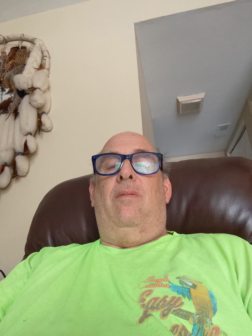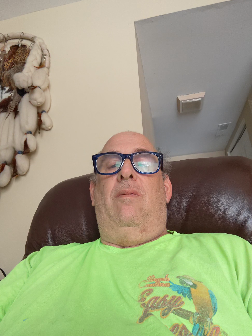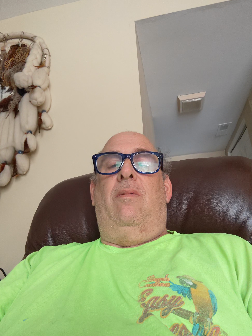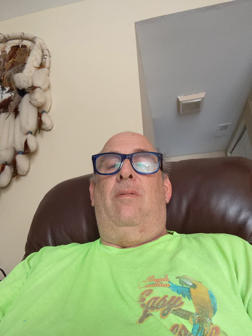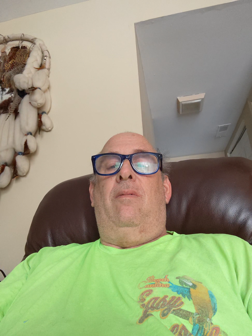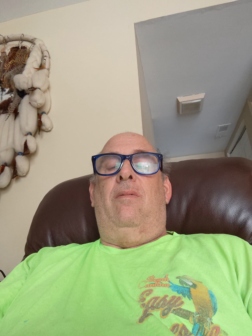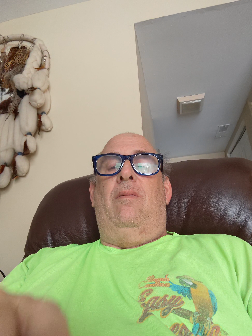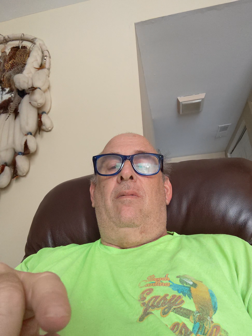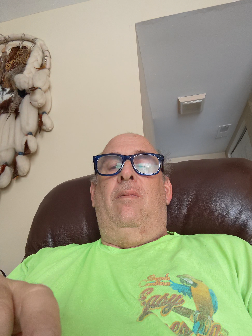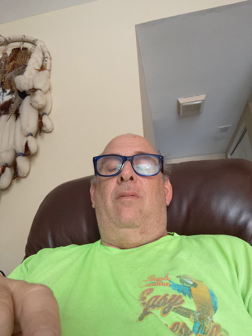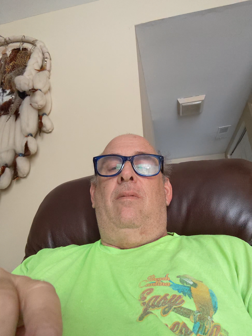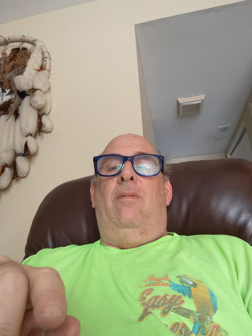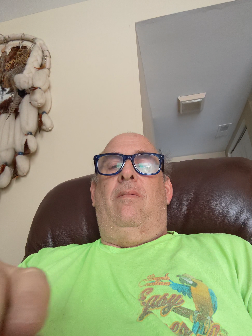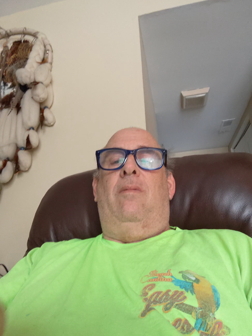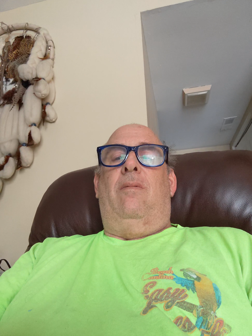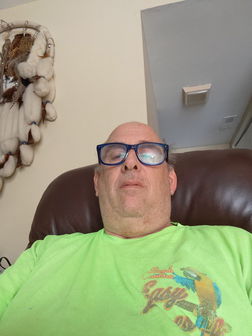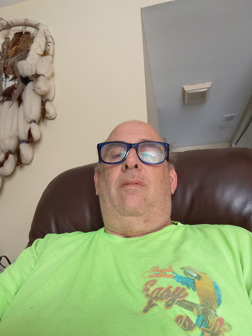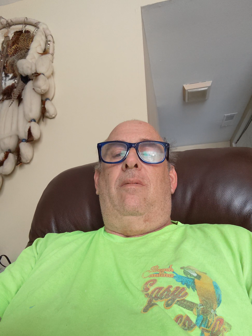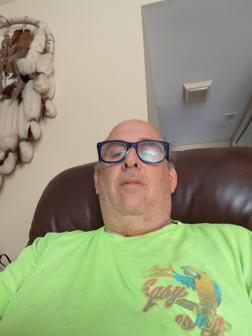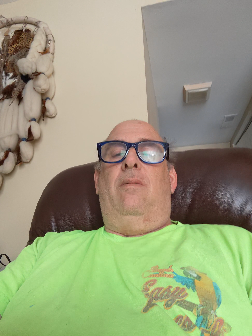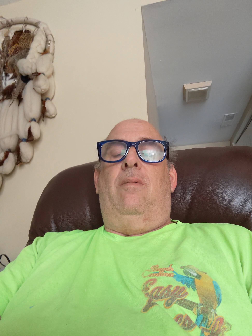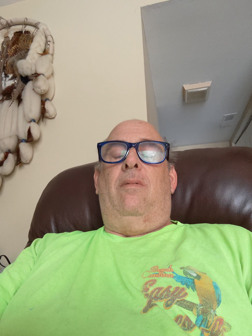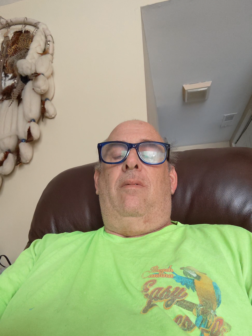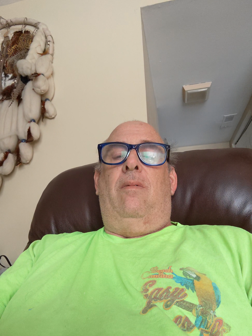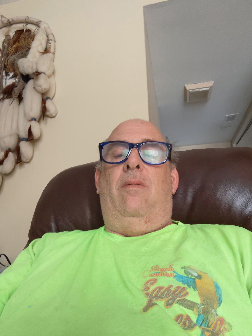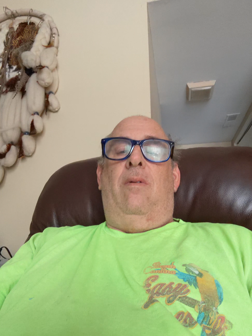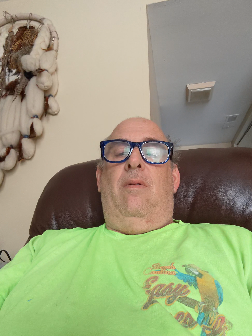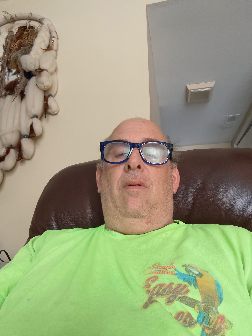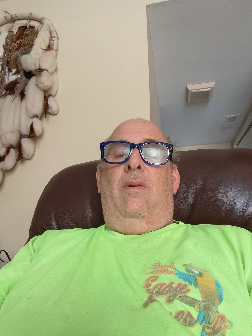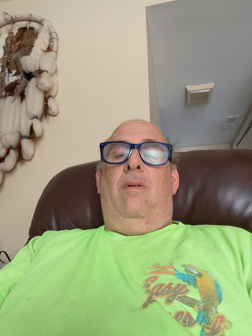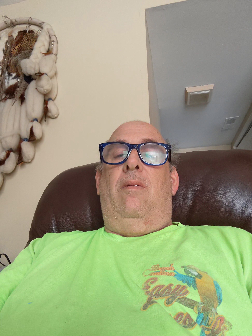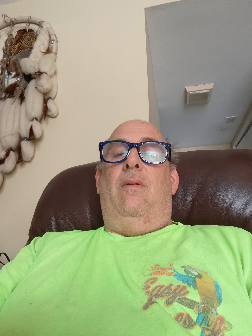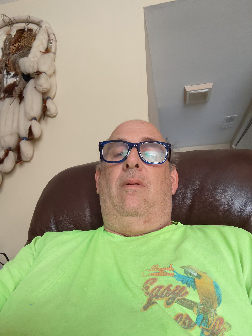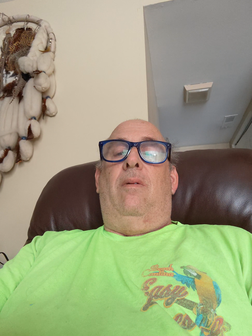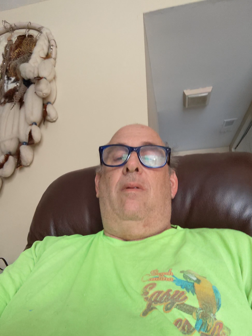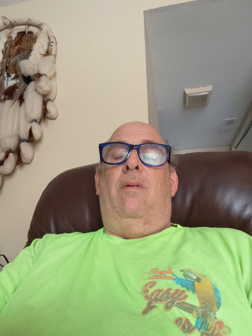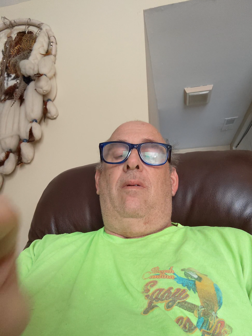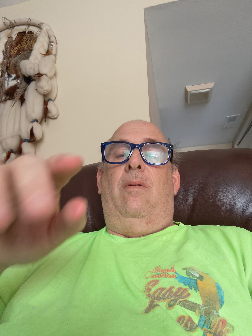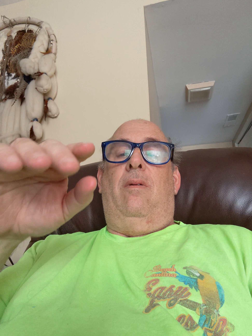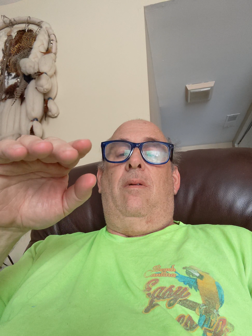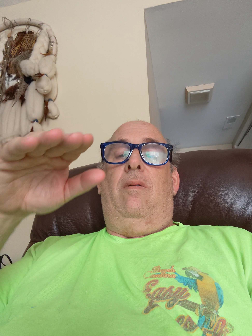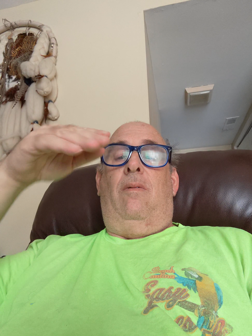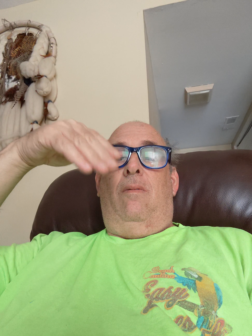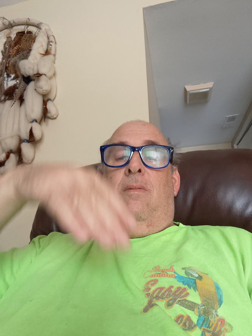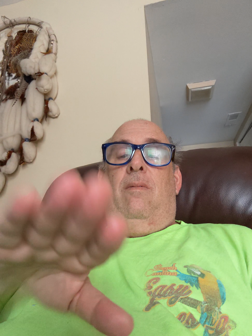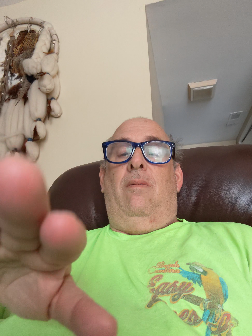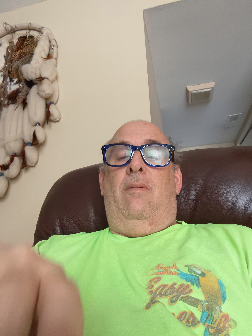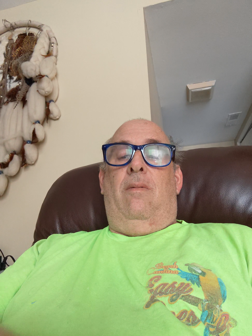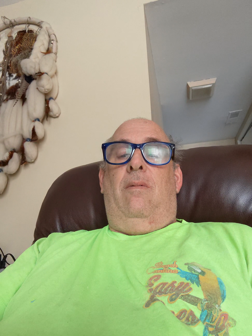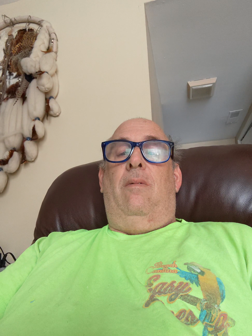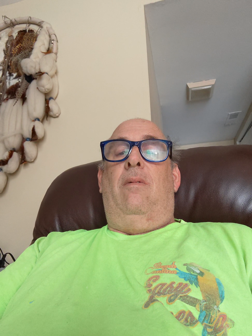into